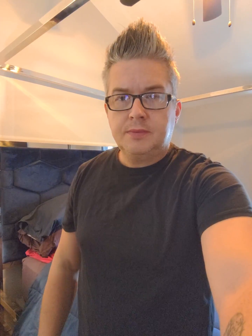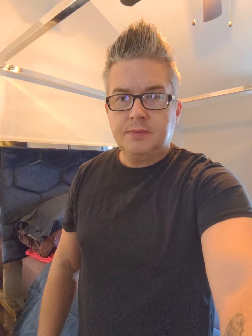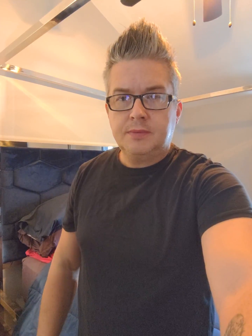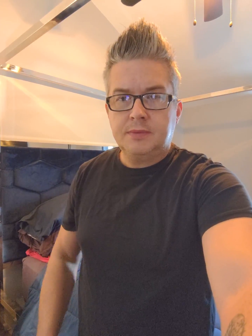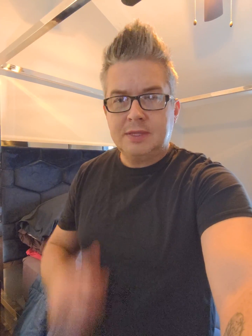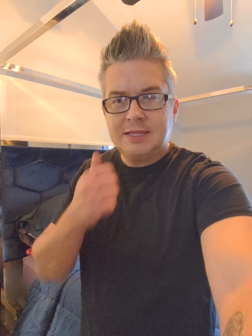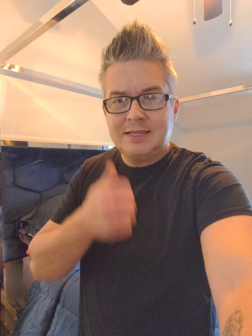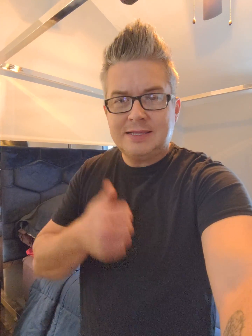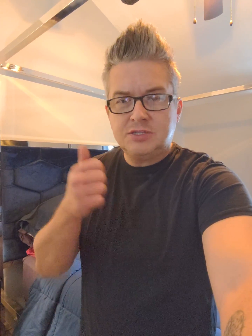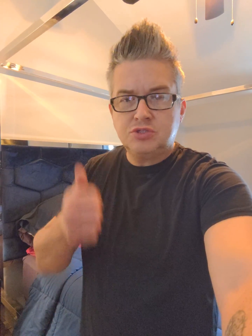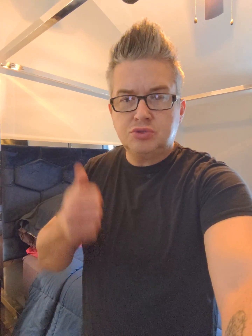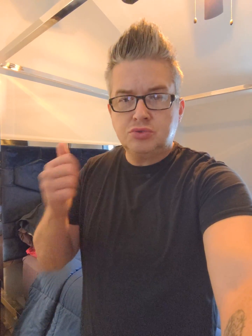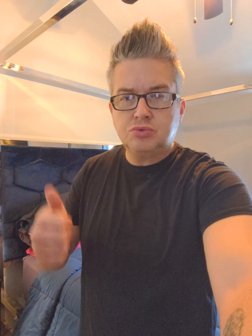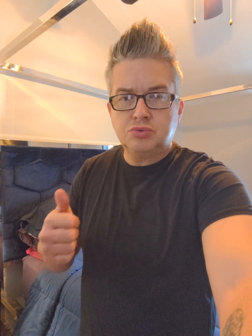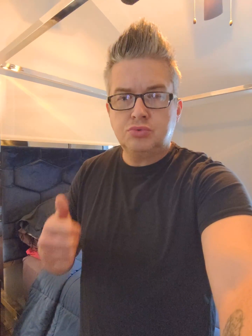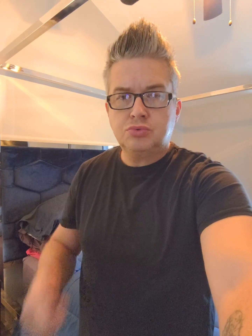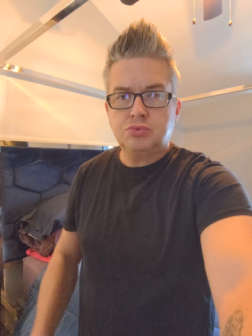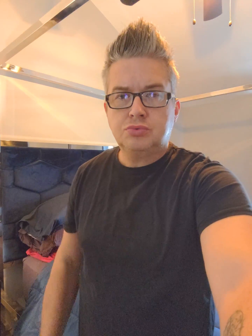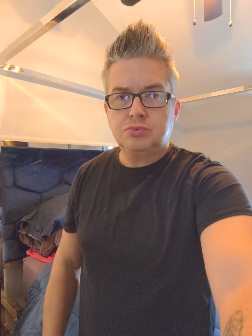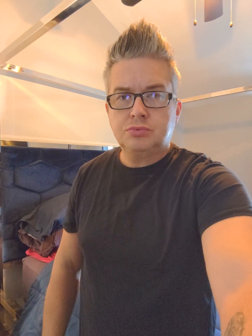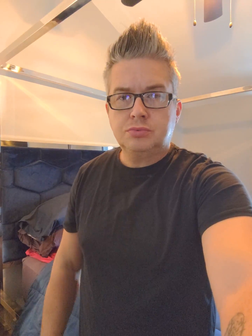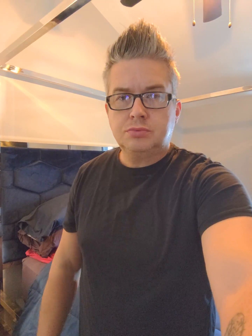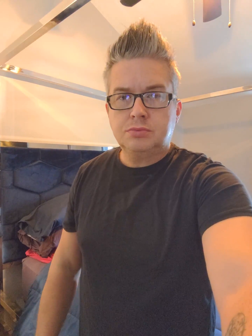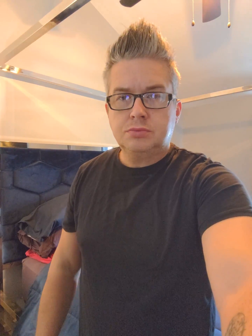each